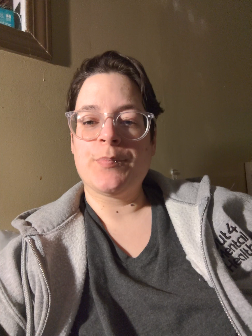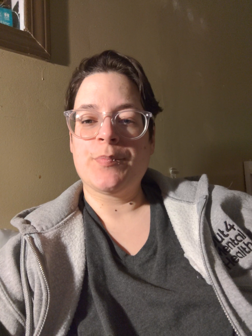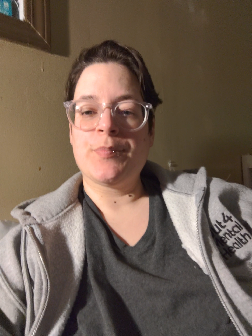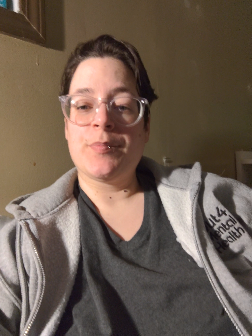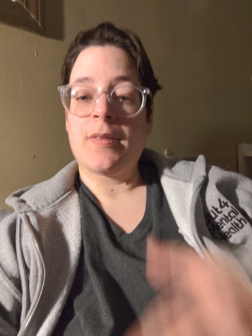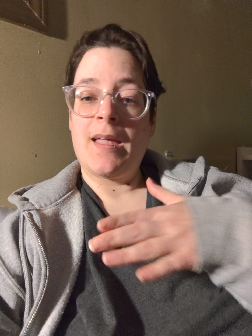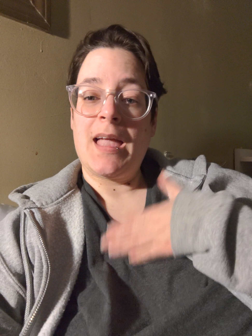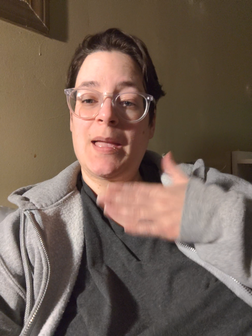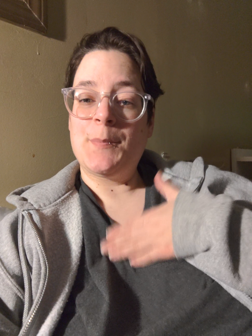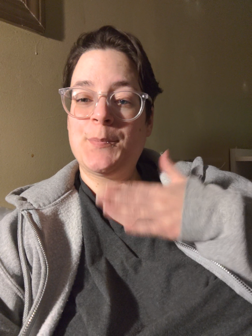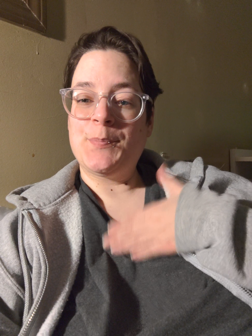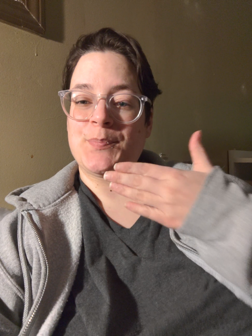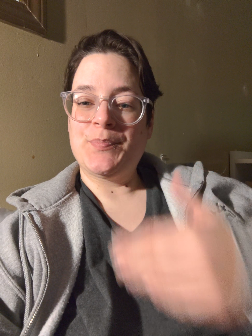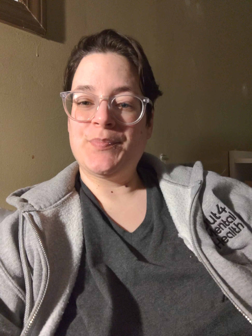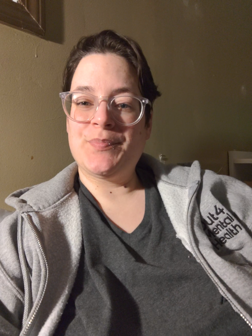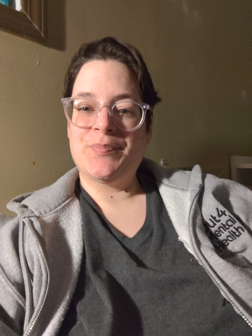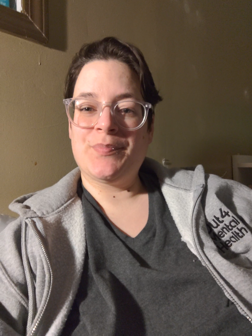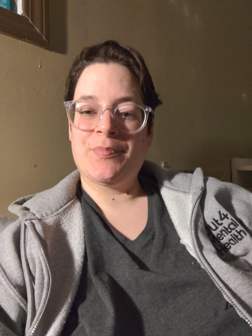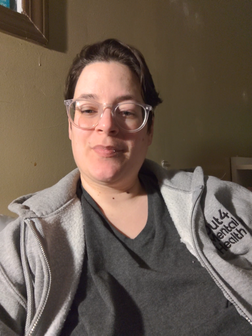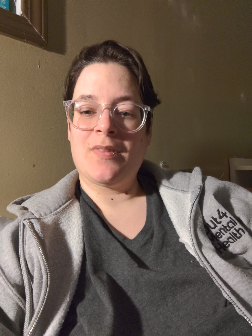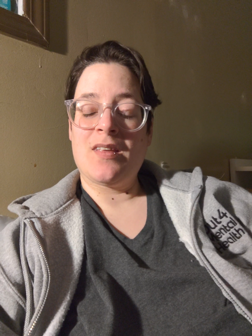happy